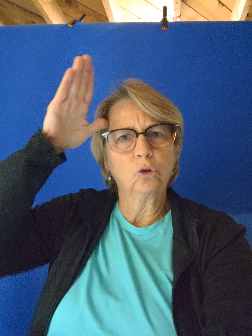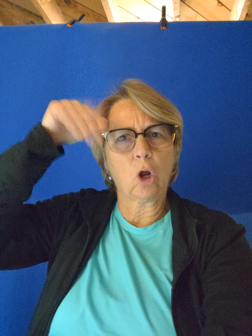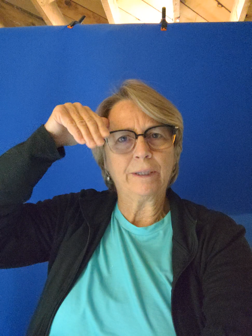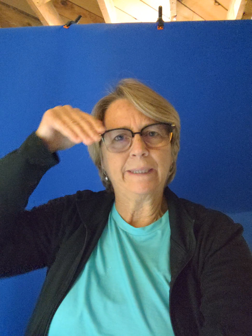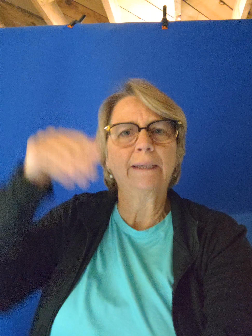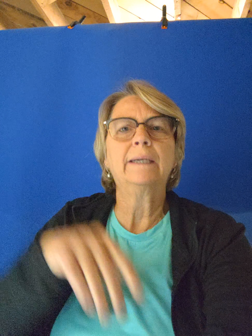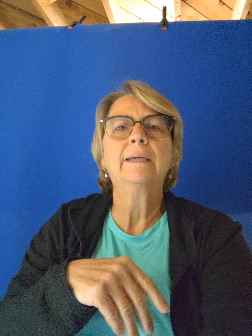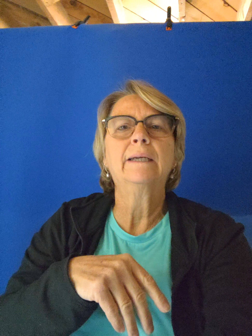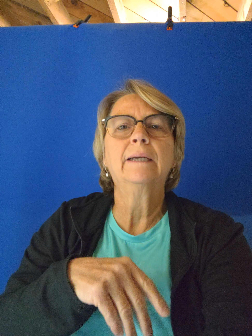donkey